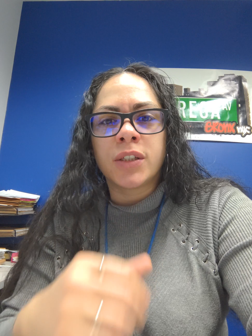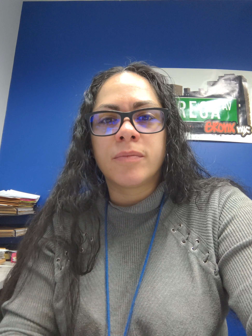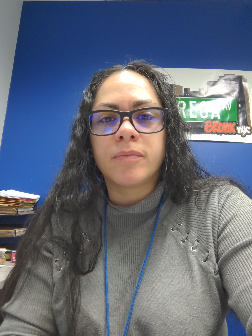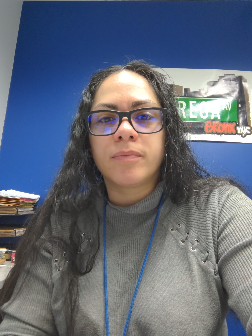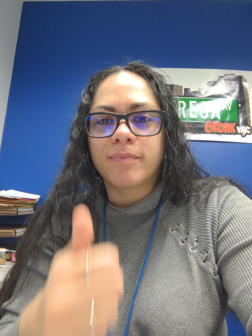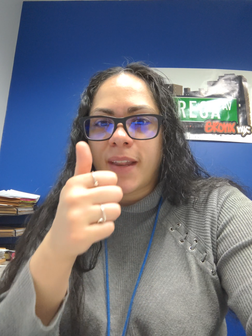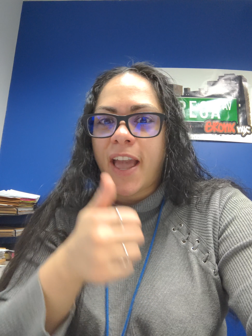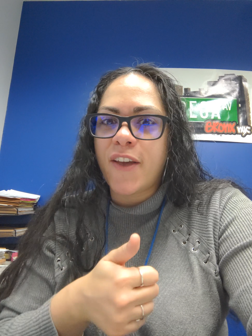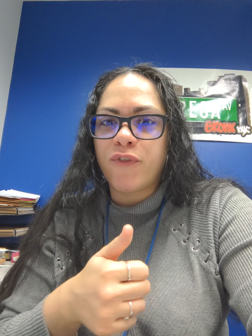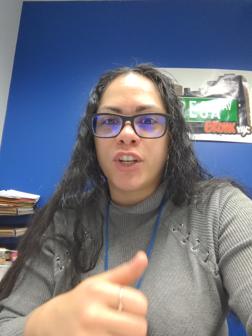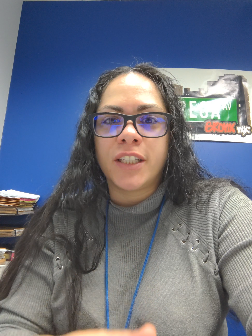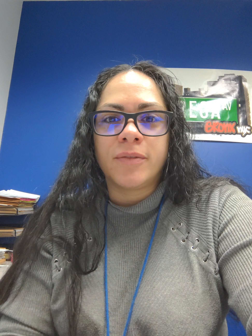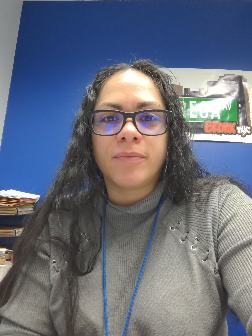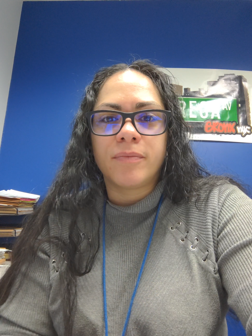every